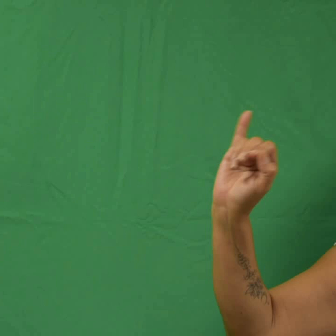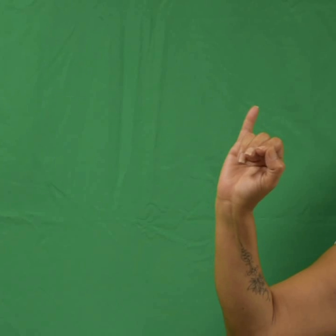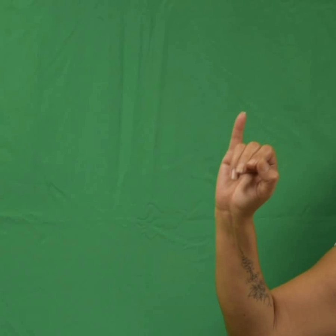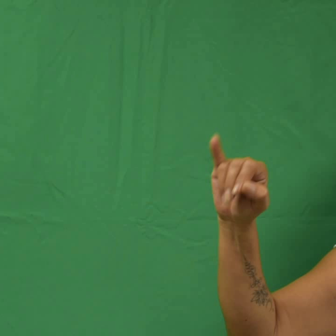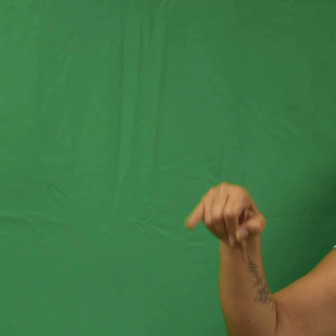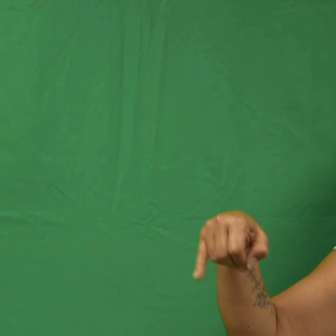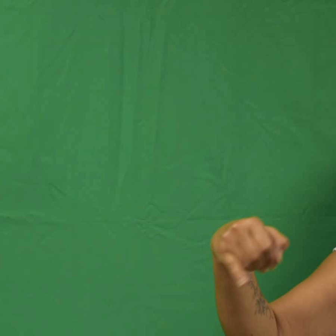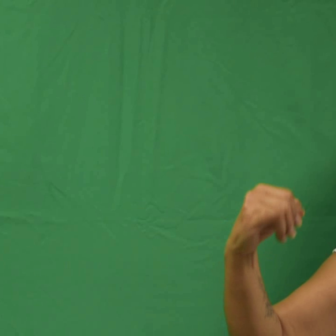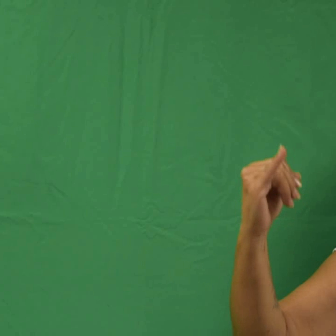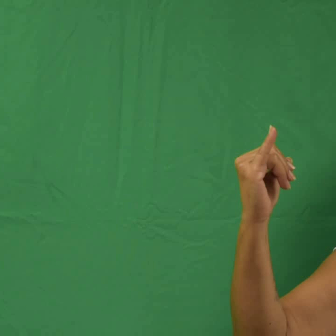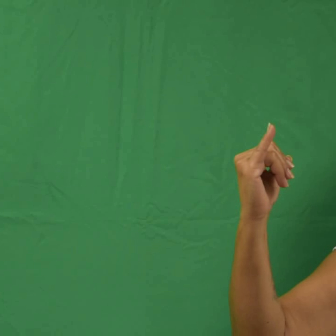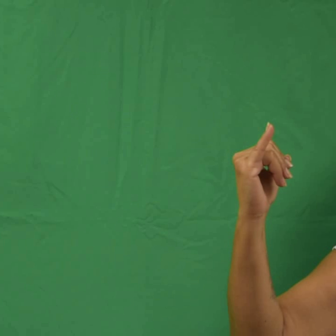J